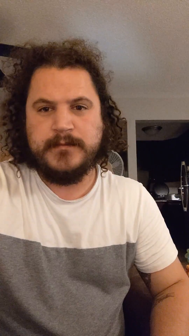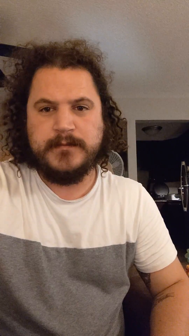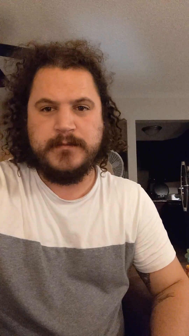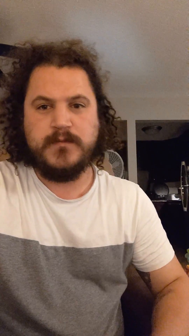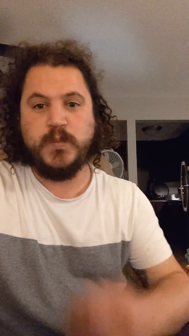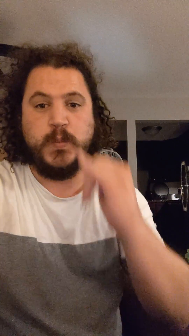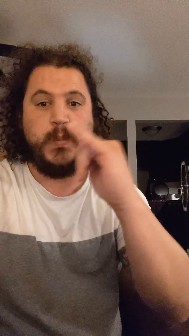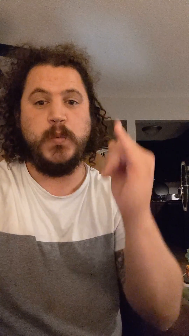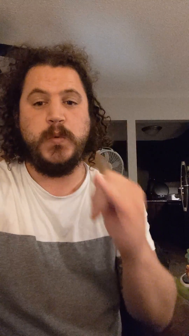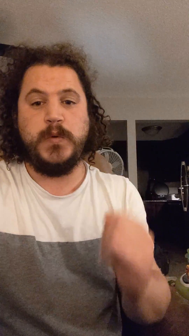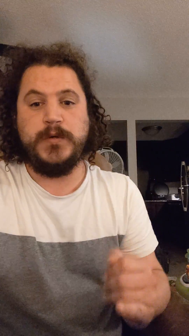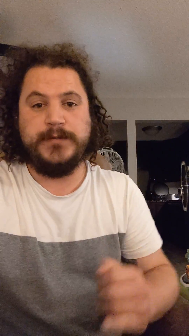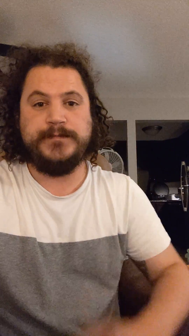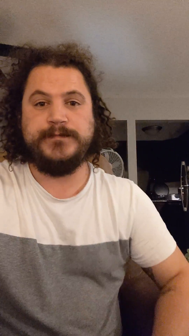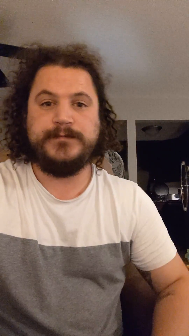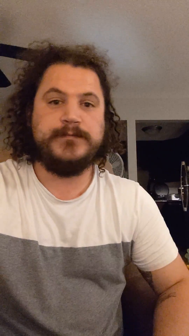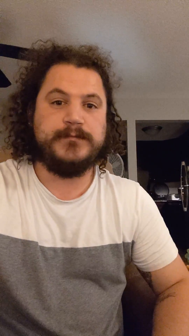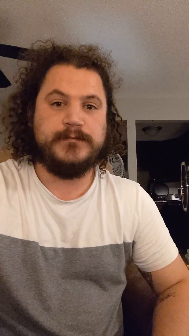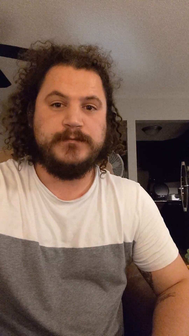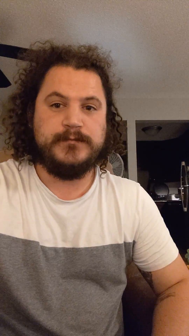draw